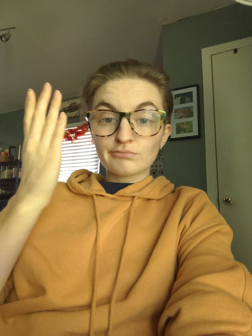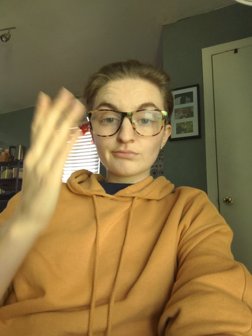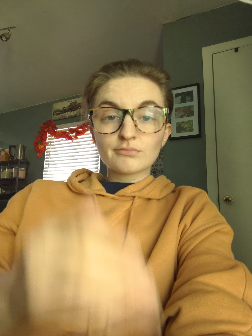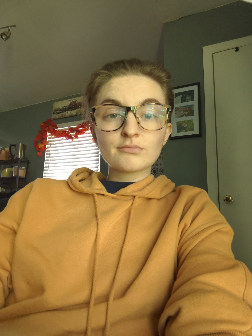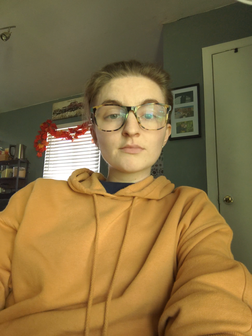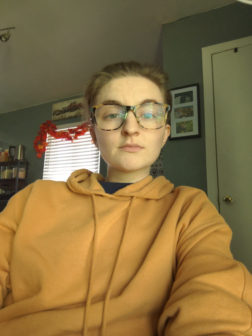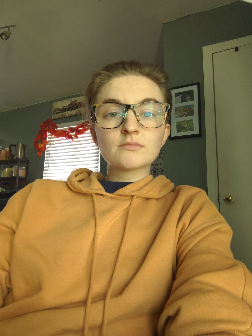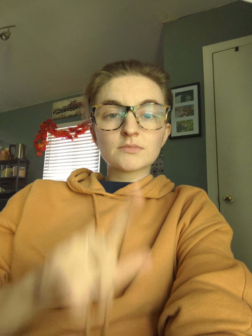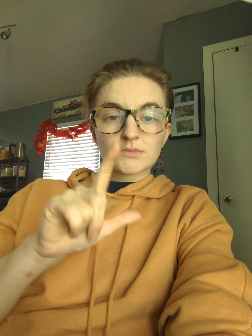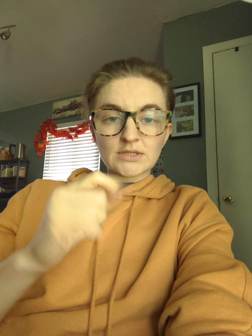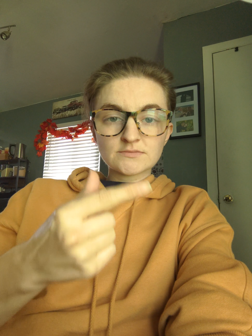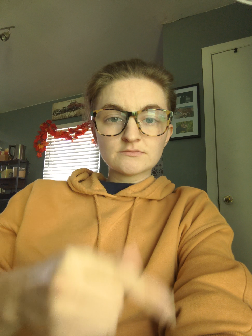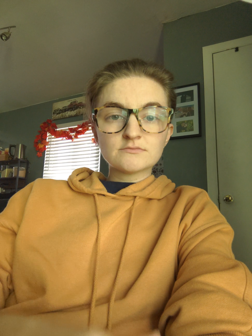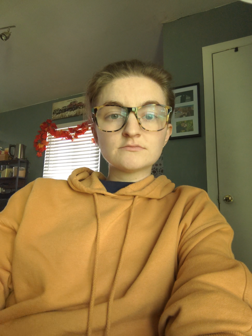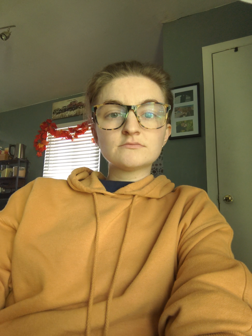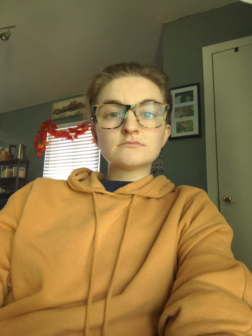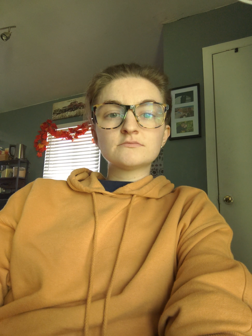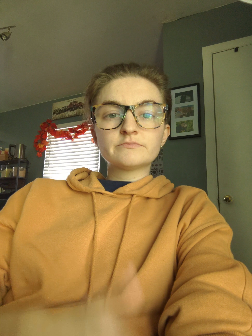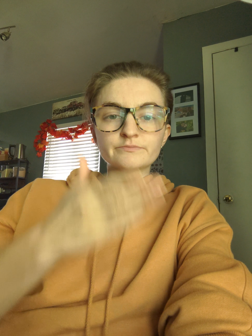leg